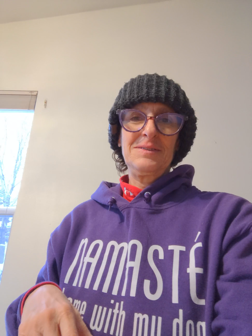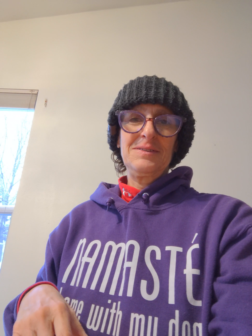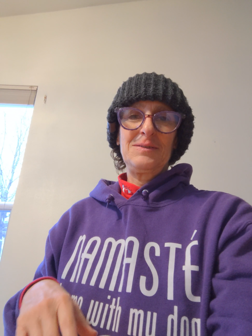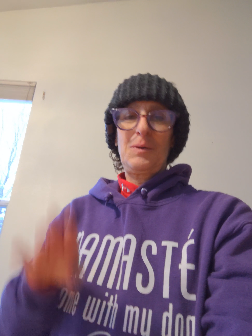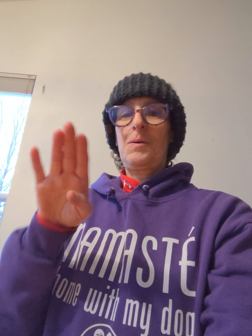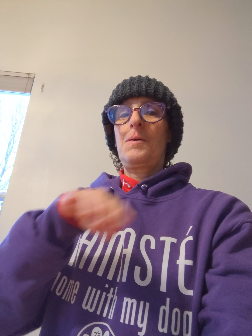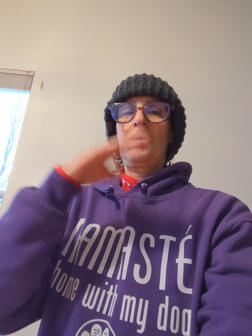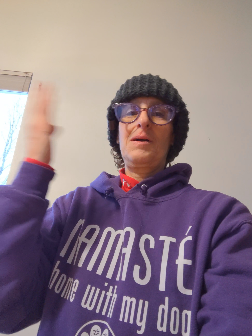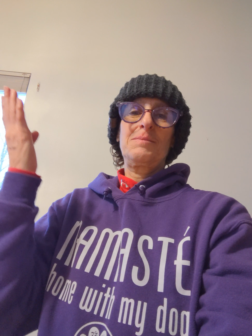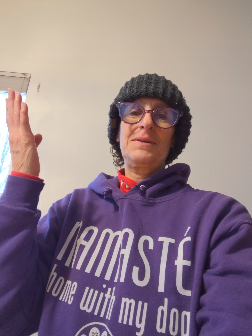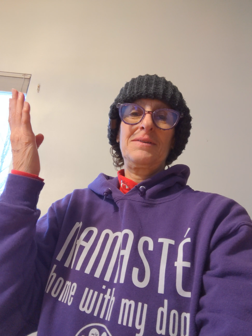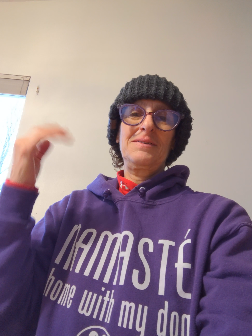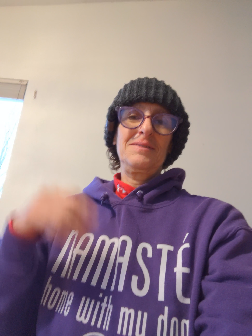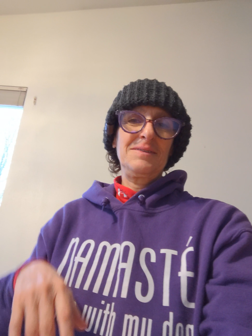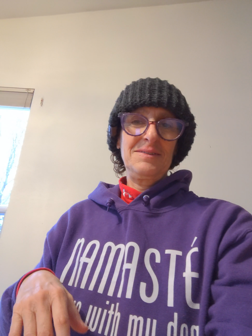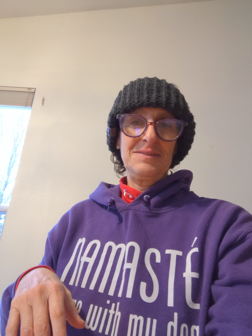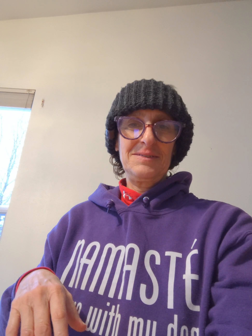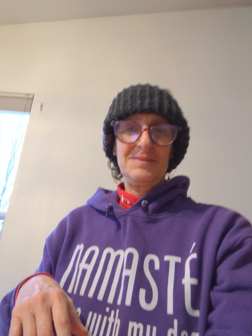open